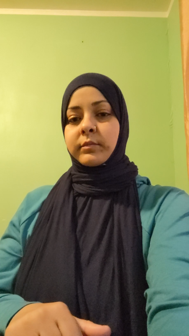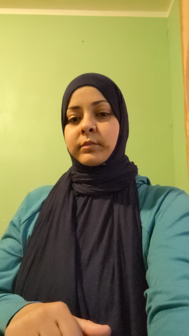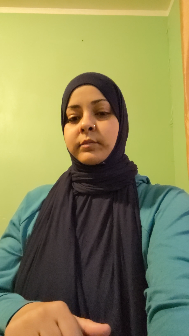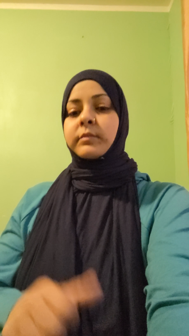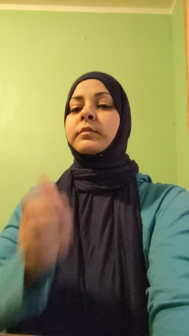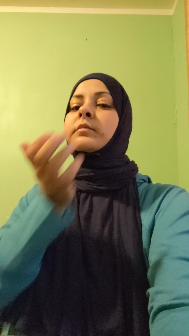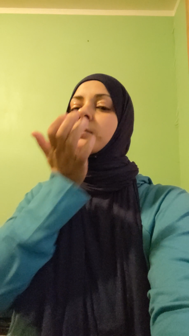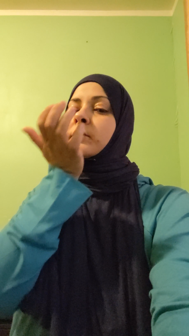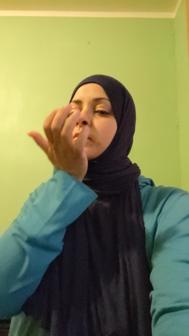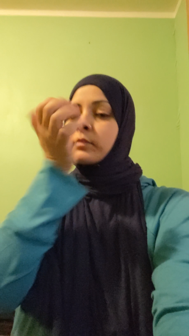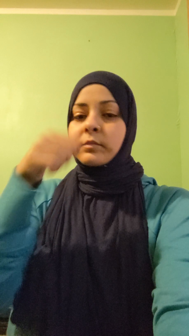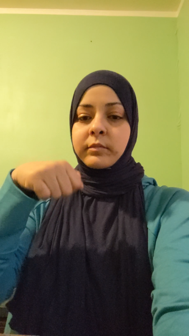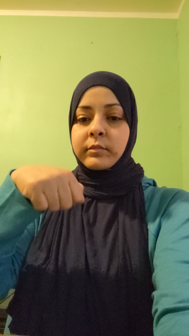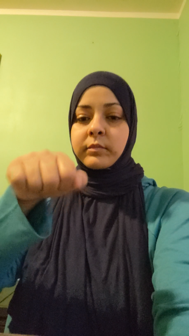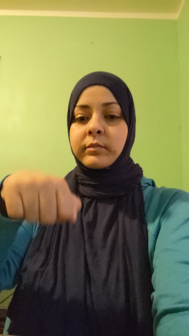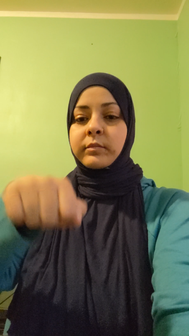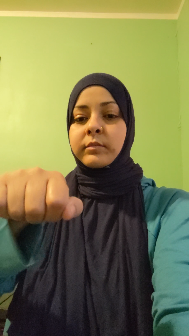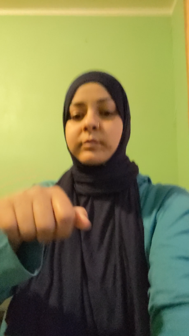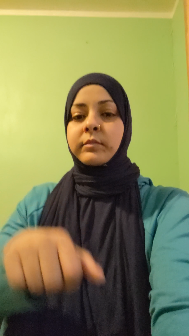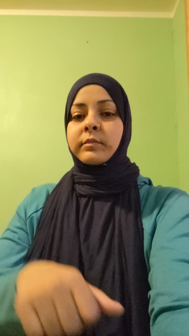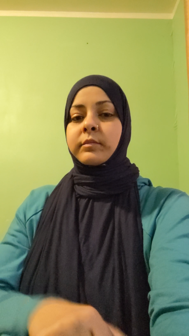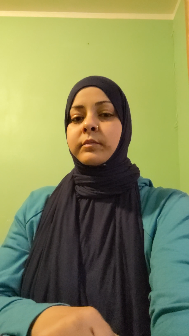lawn mower